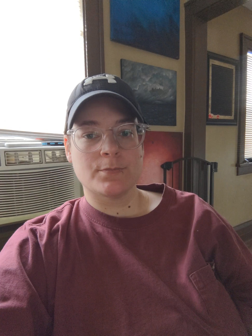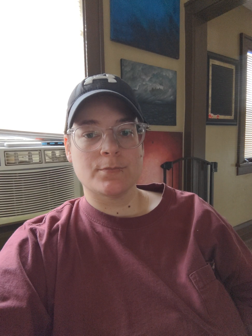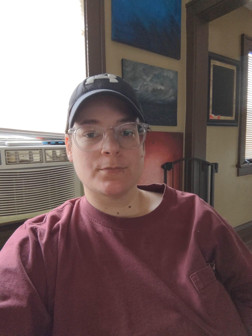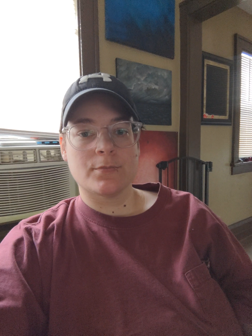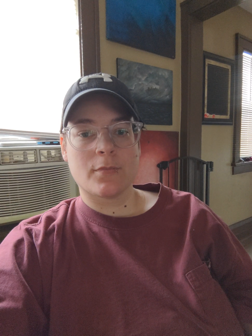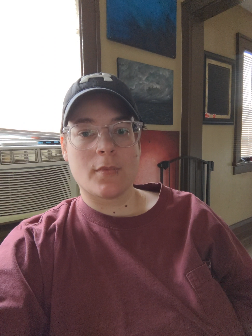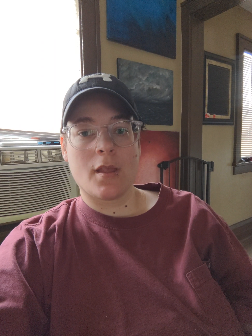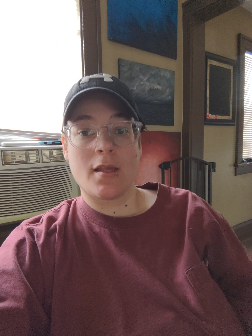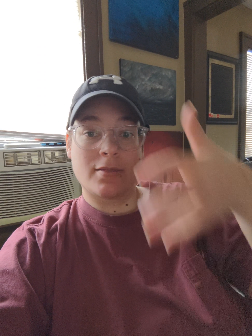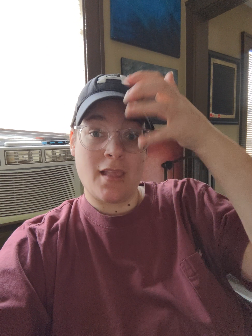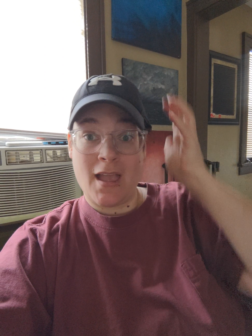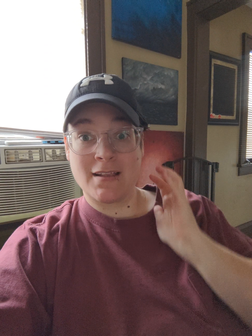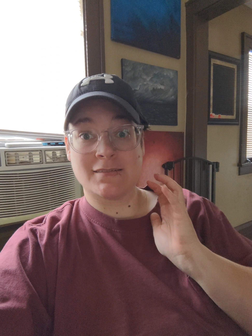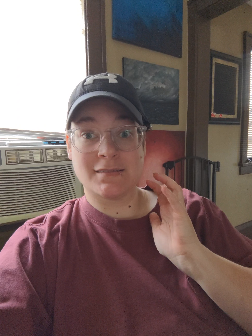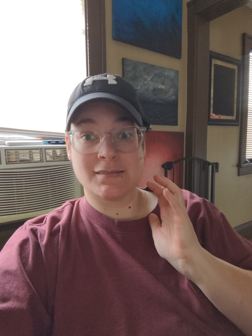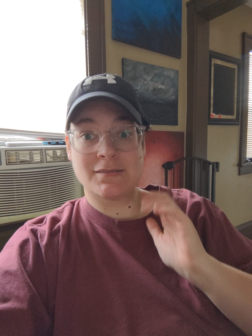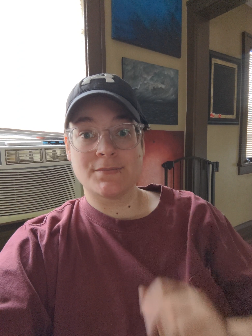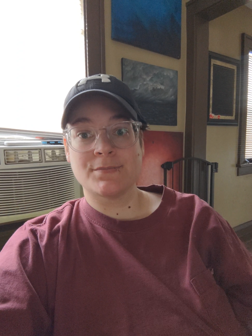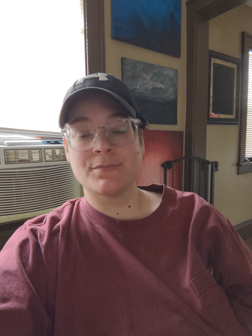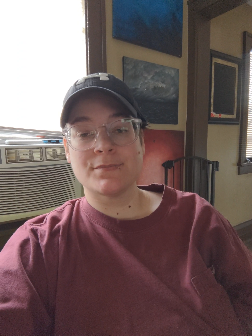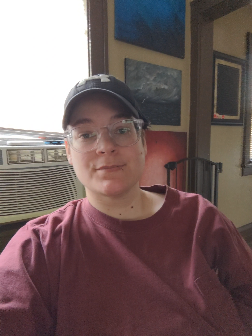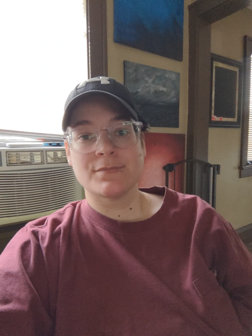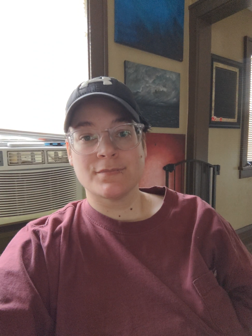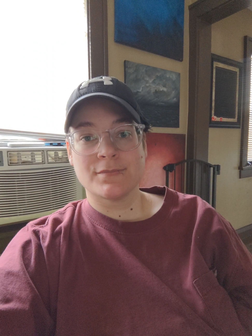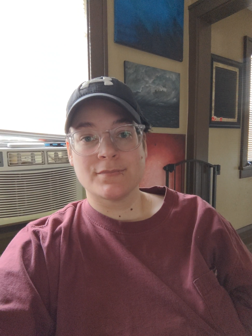lion